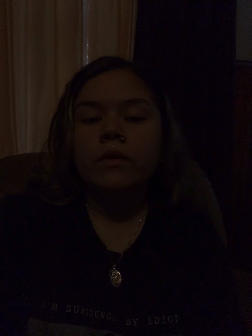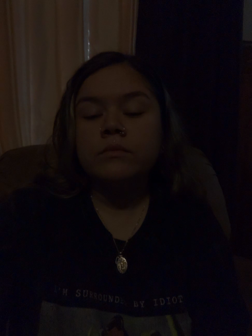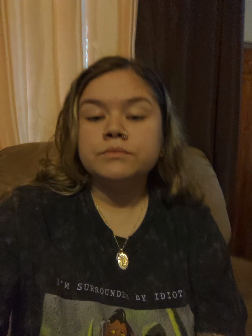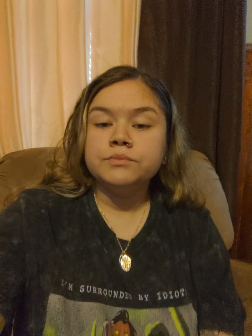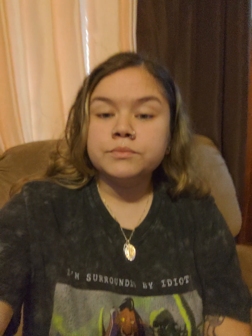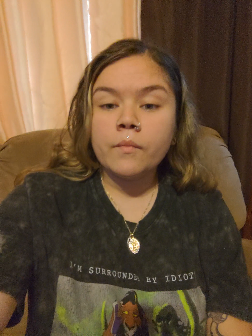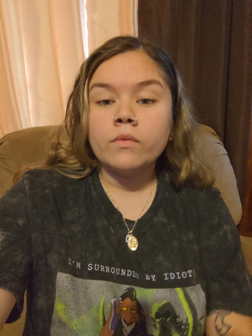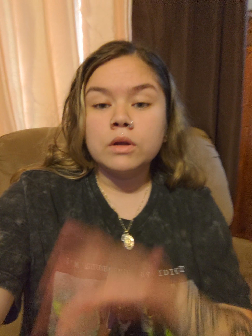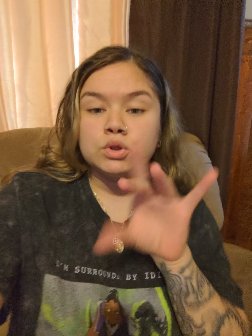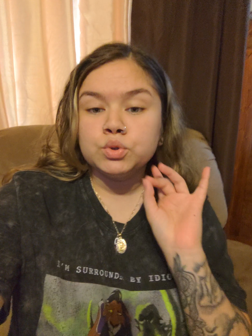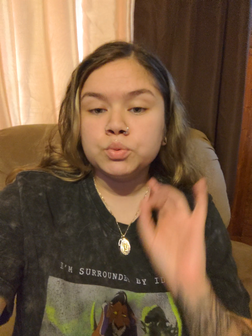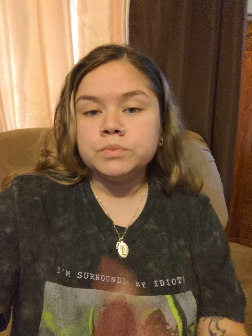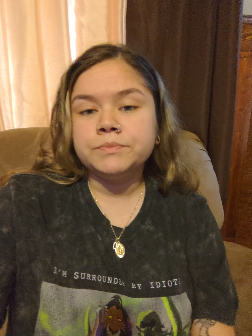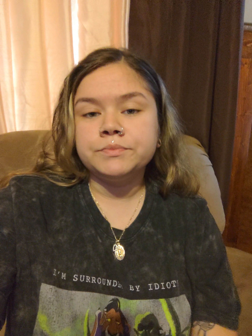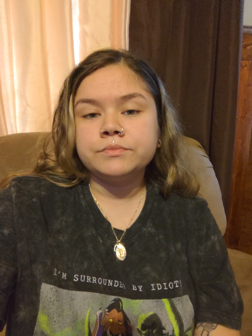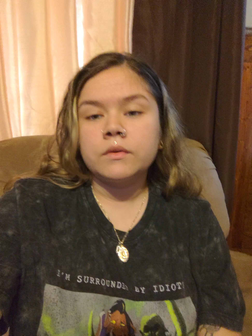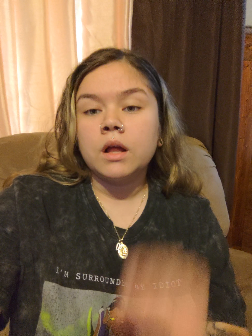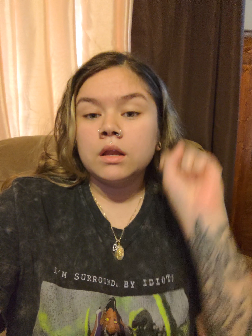choose